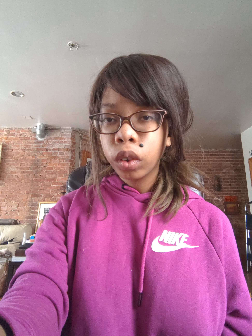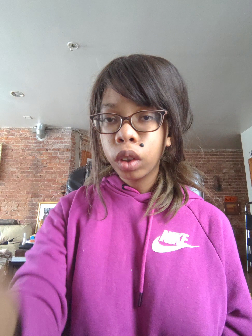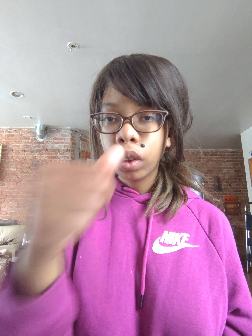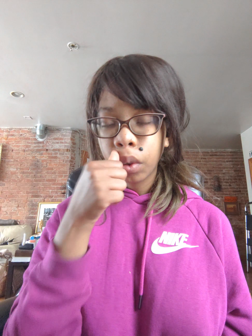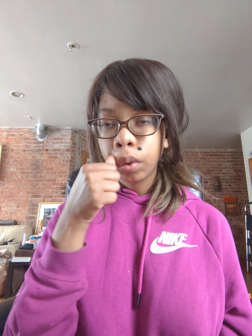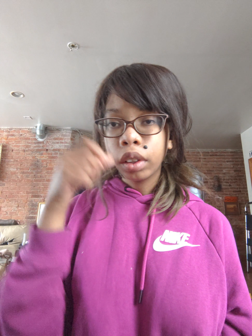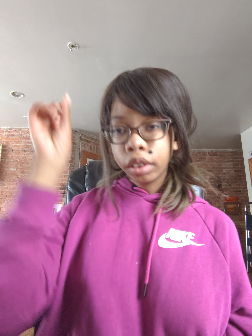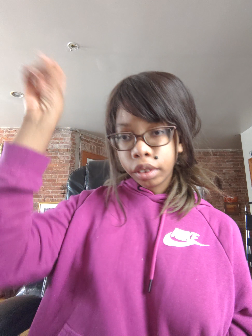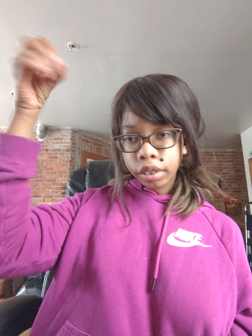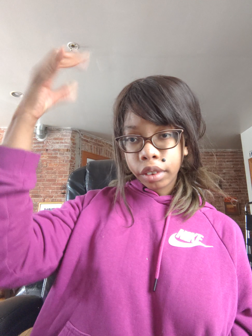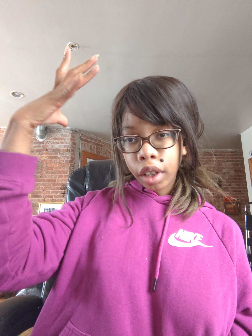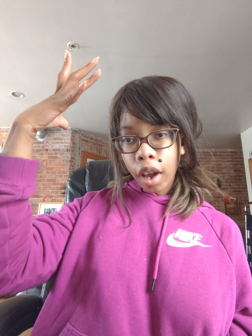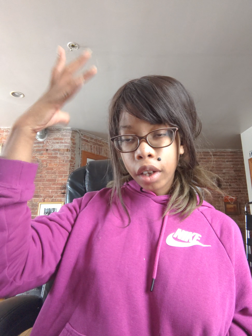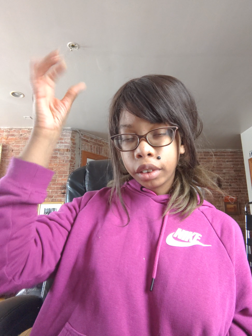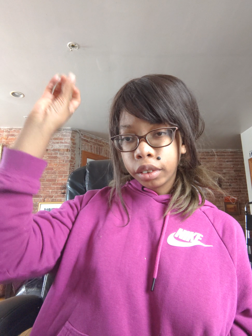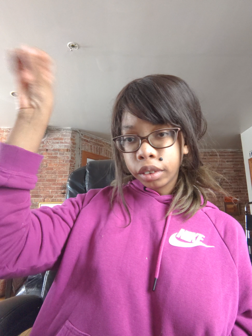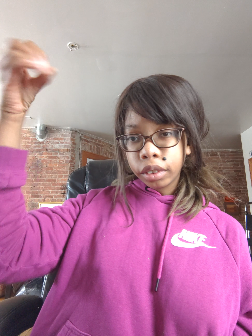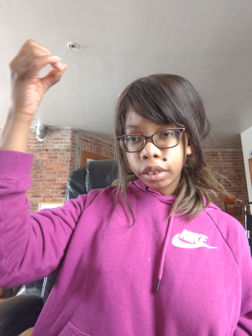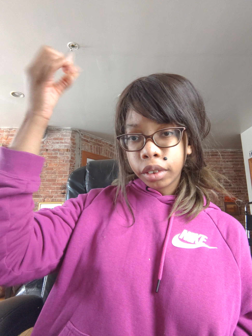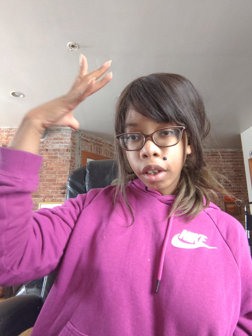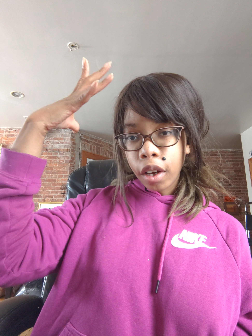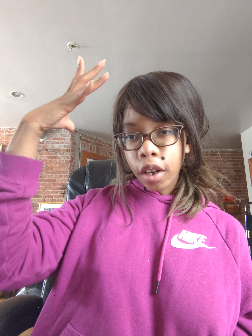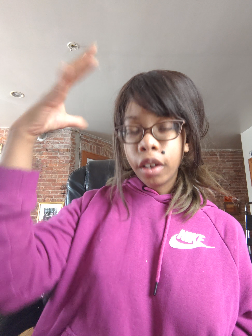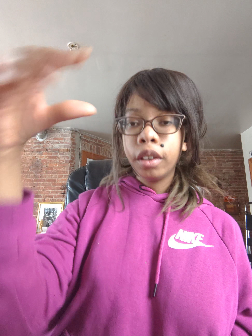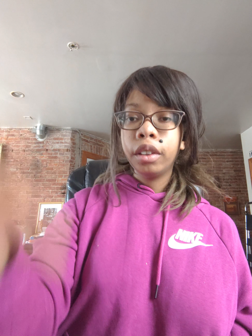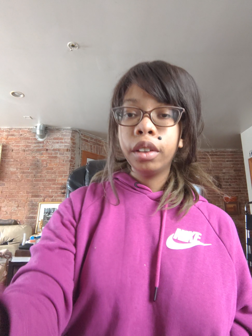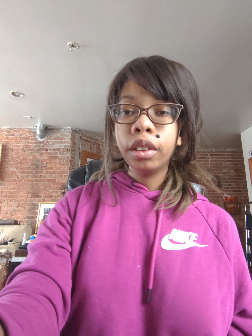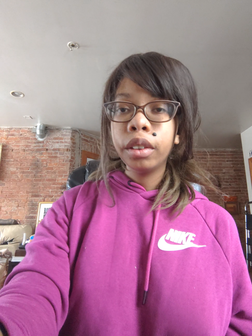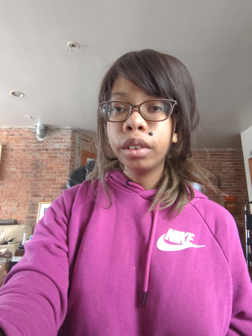sun